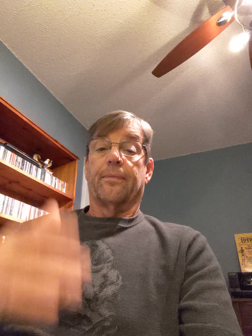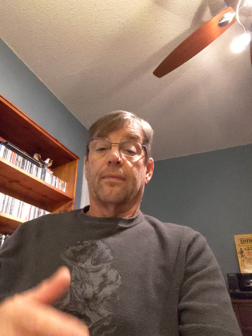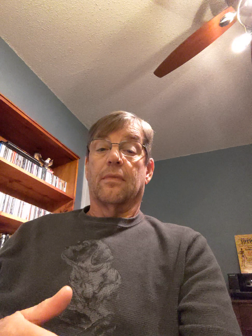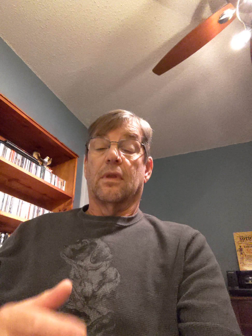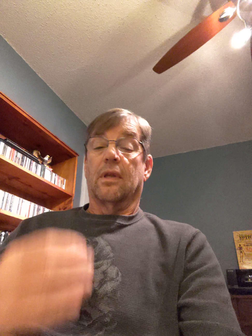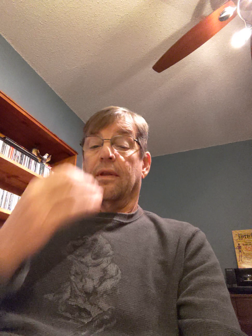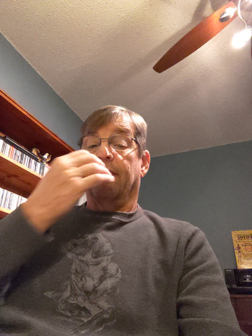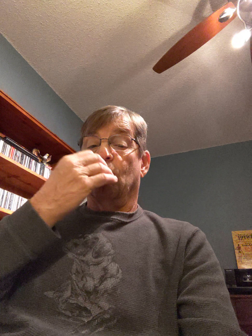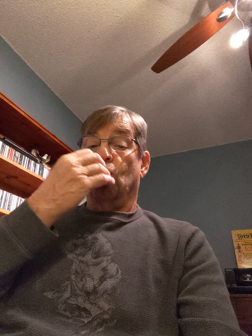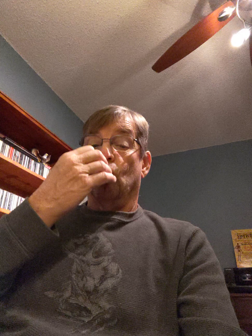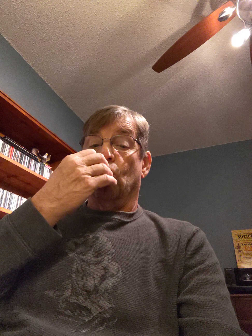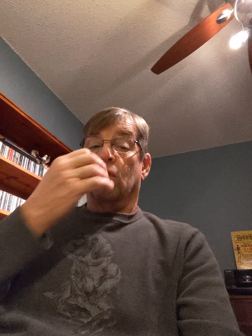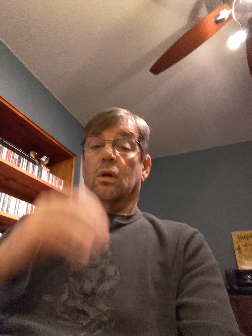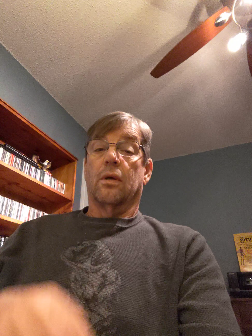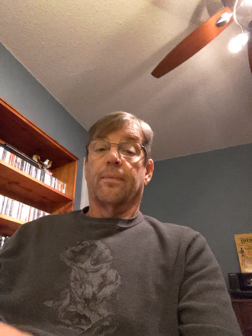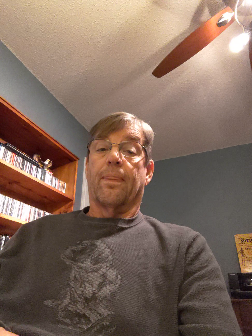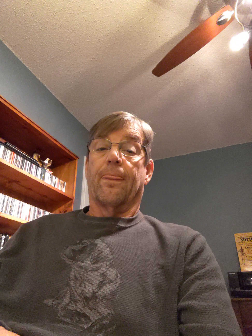food